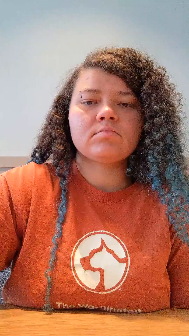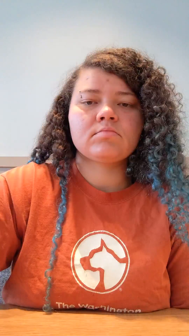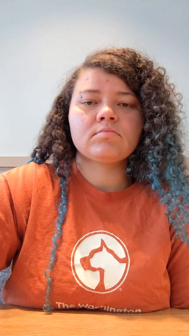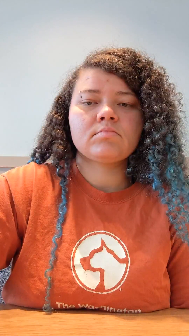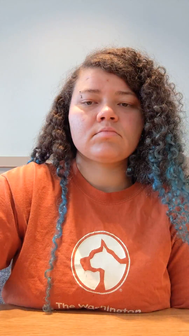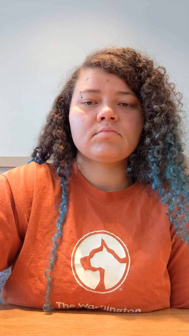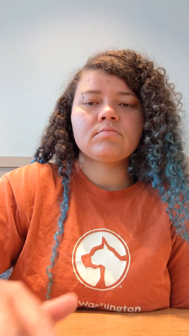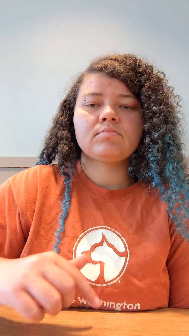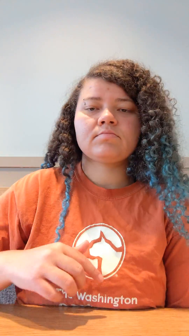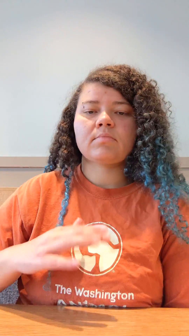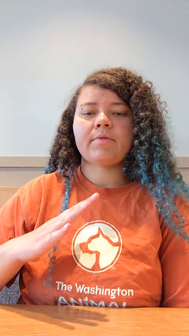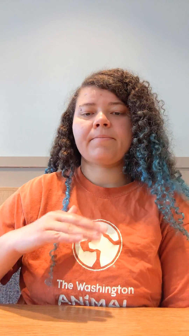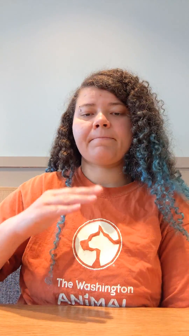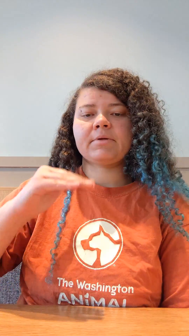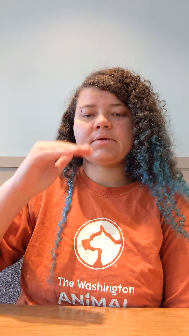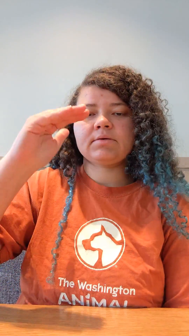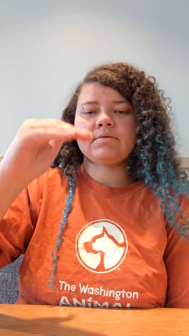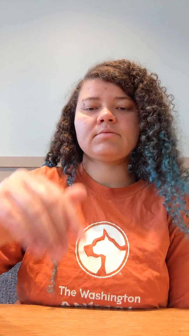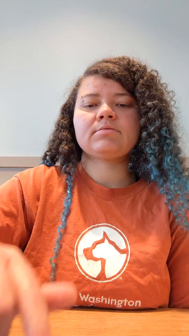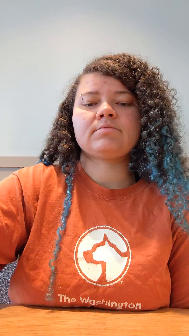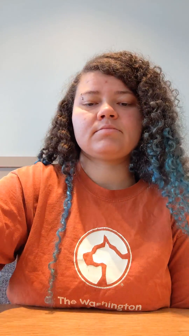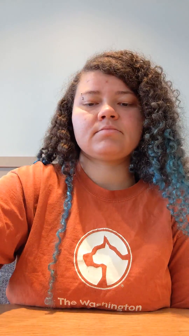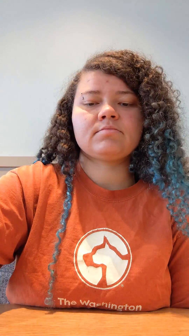build